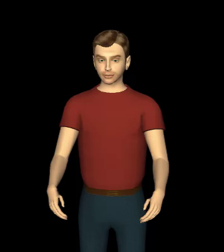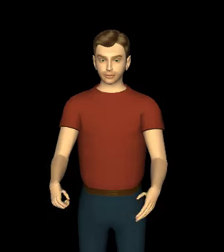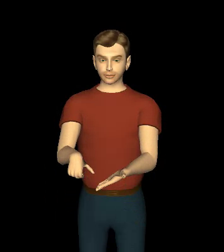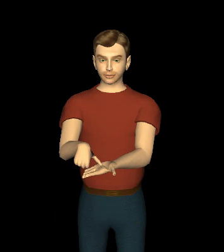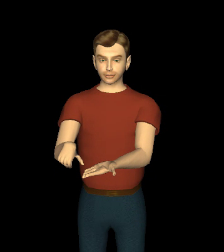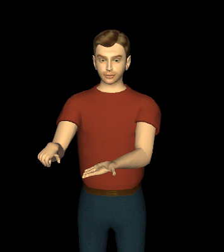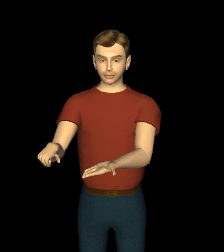يدفع